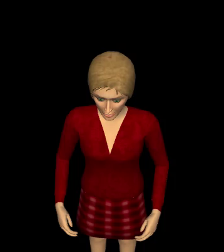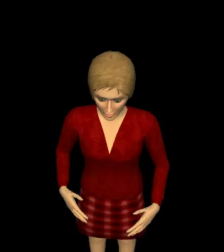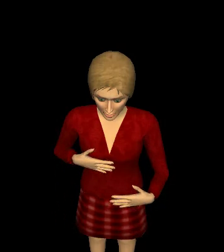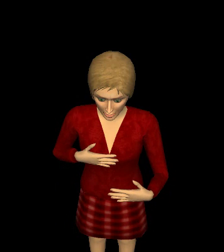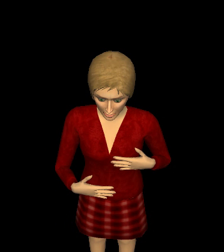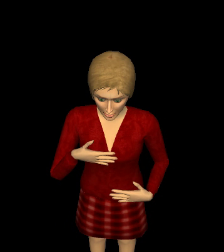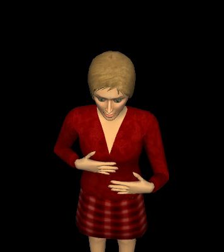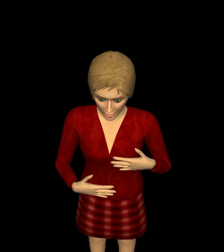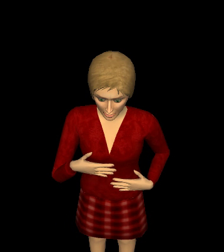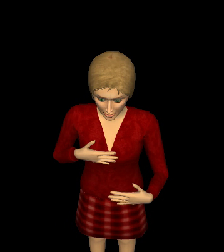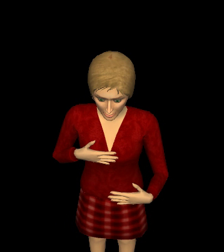متعب